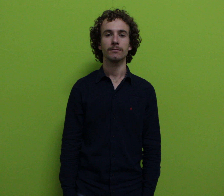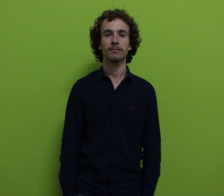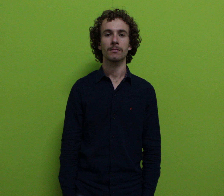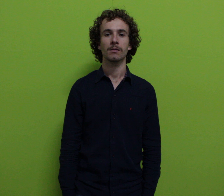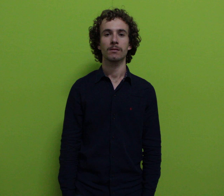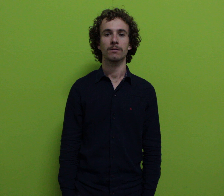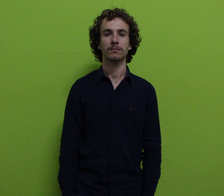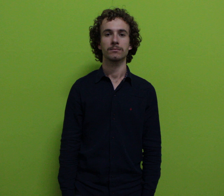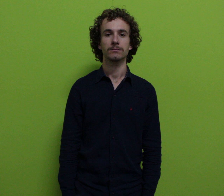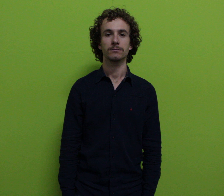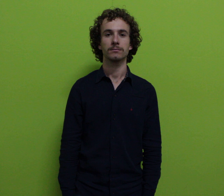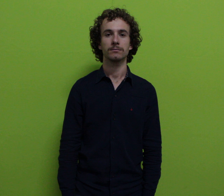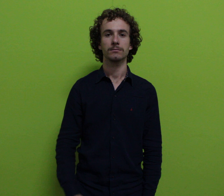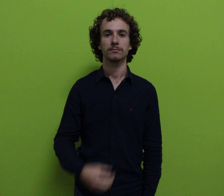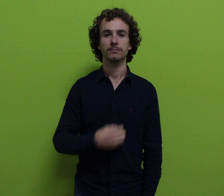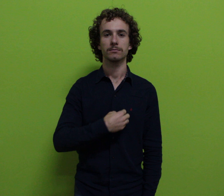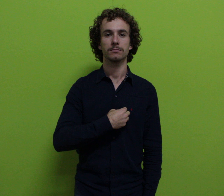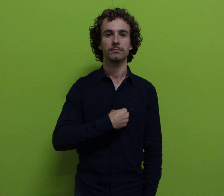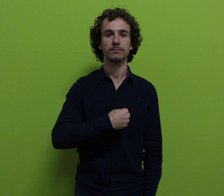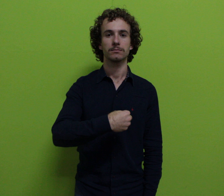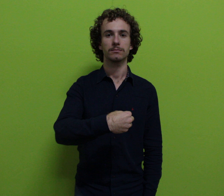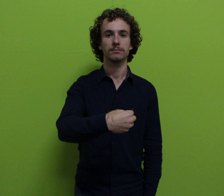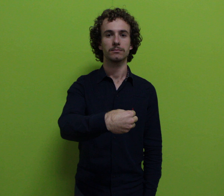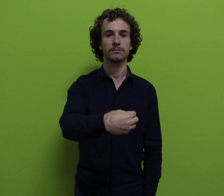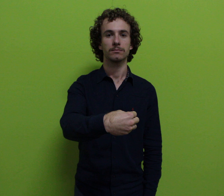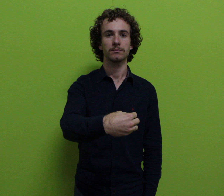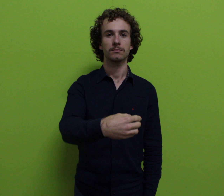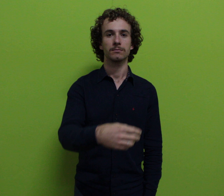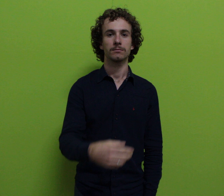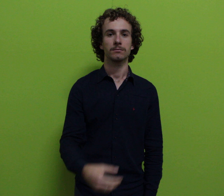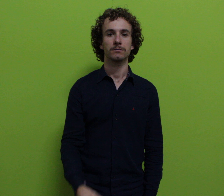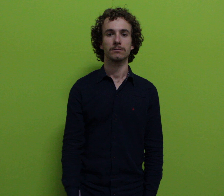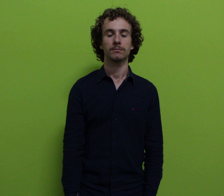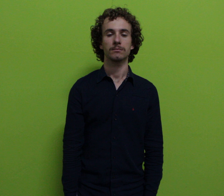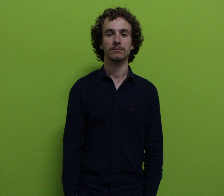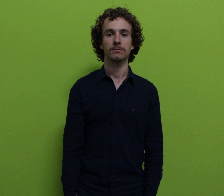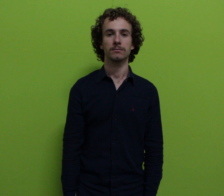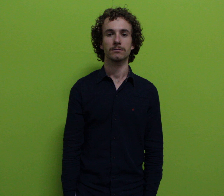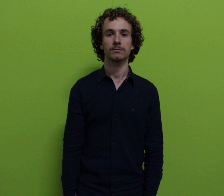filho